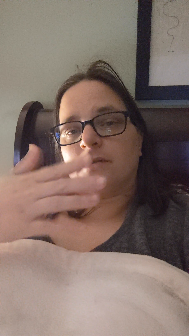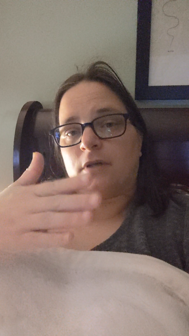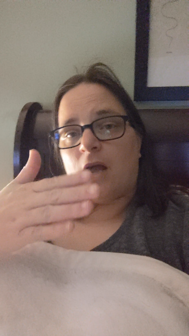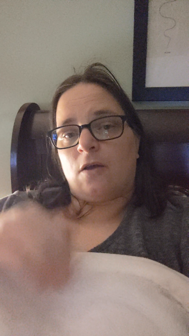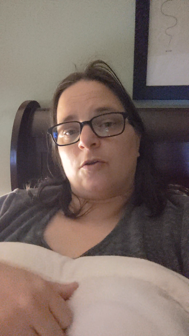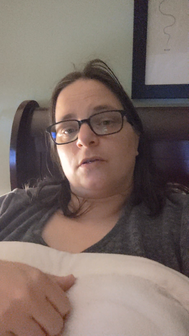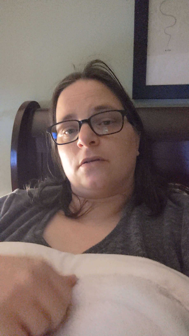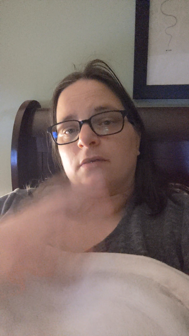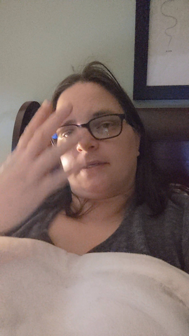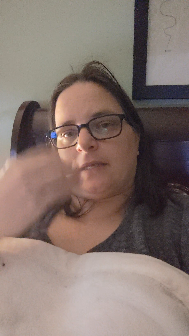asleep